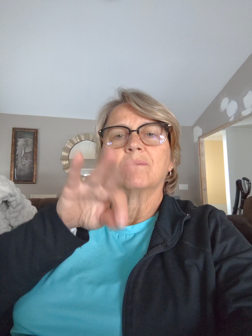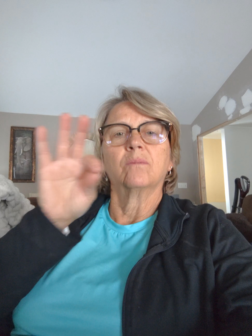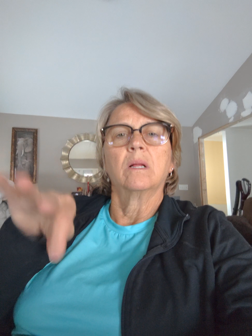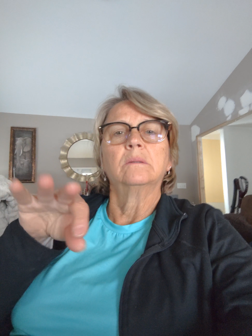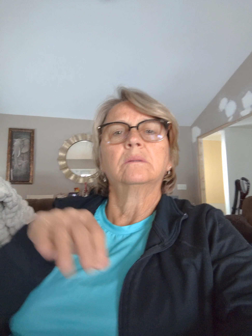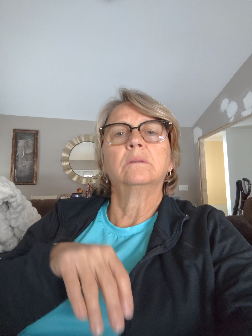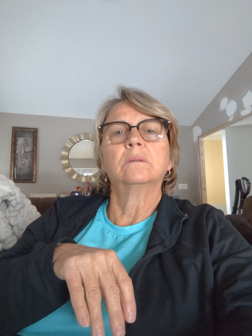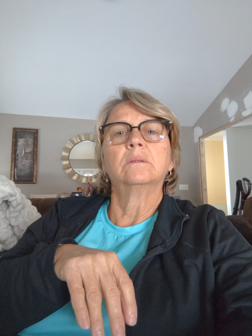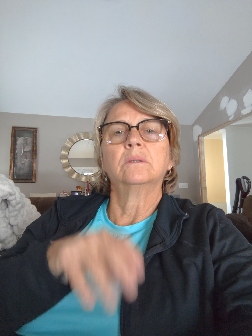french fries